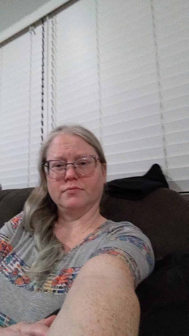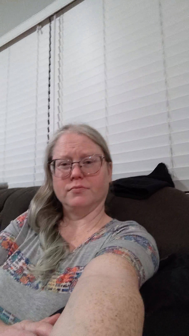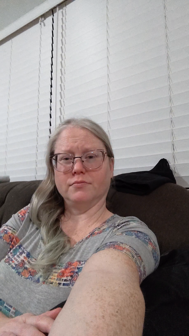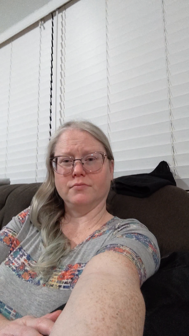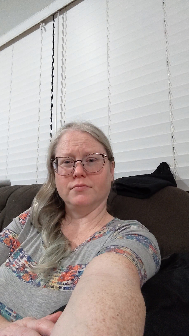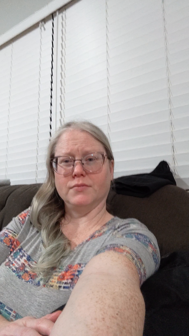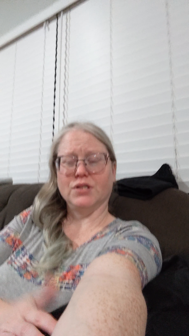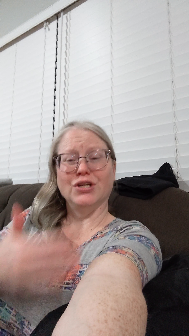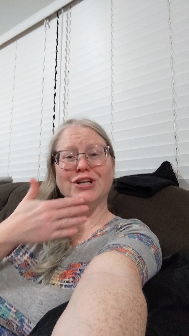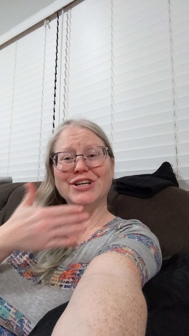good